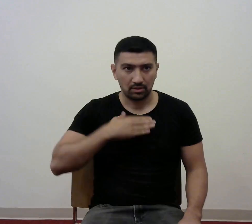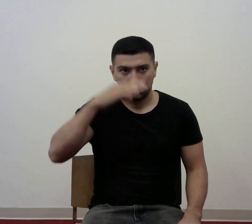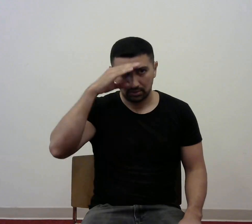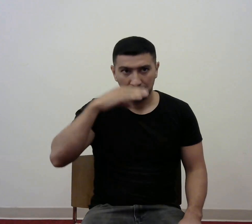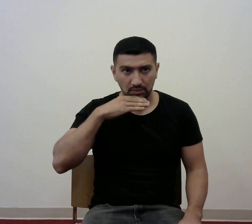ata